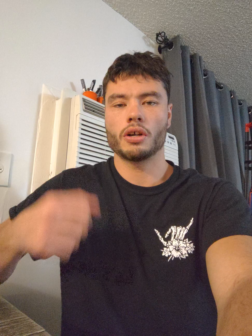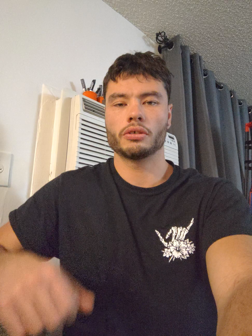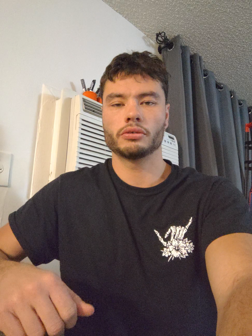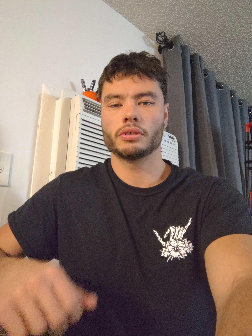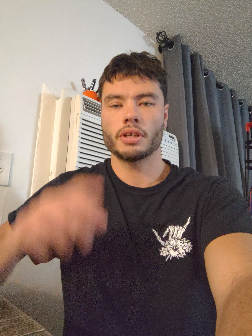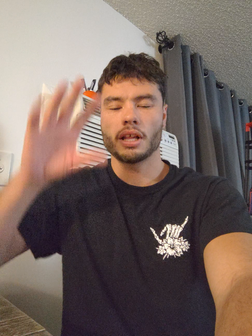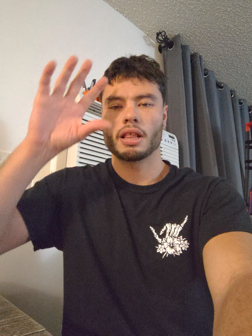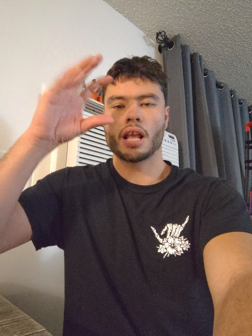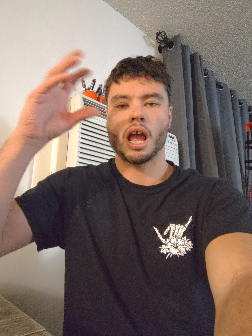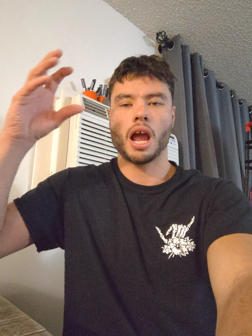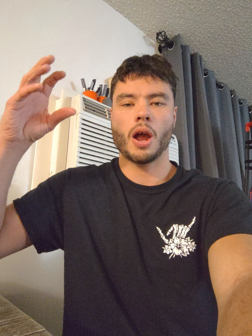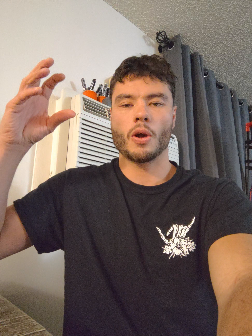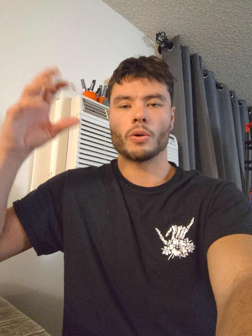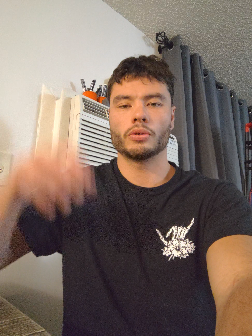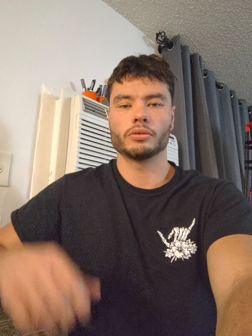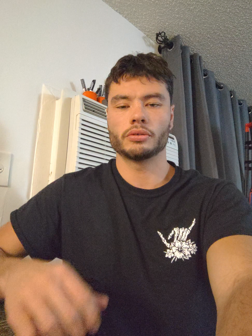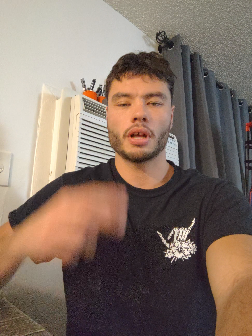cloud